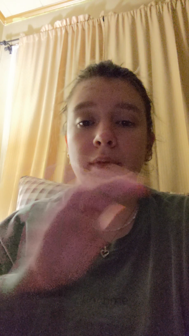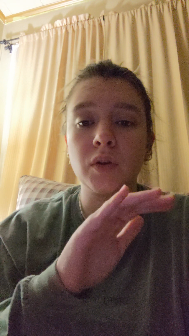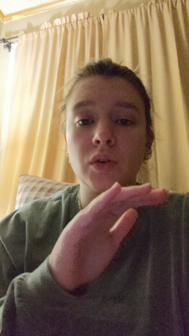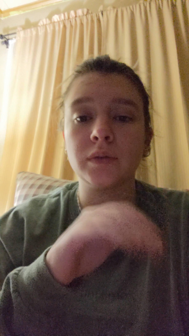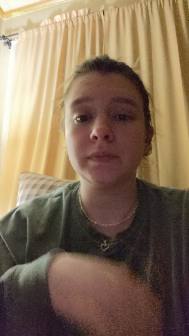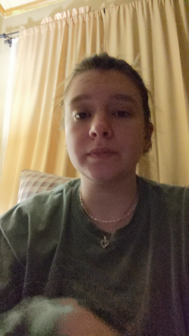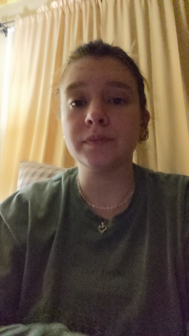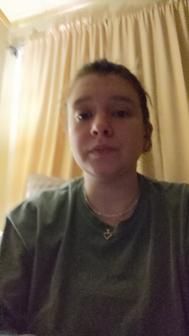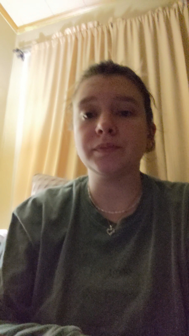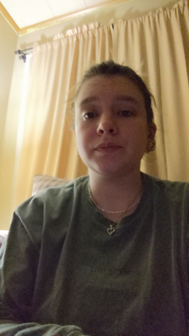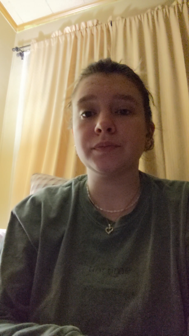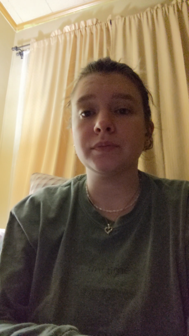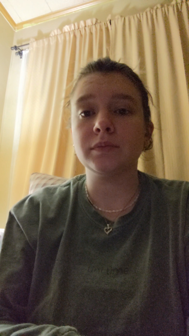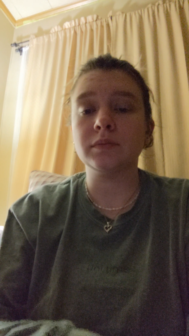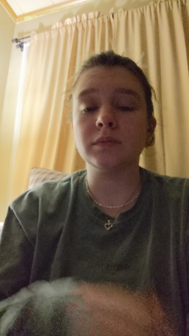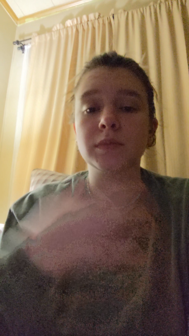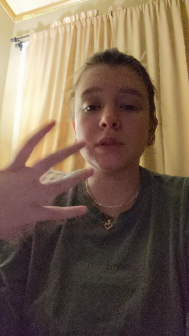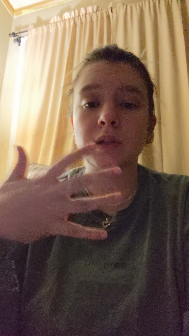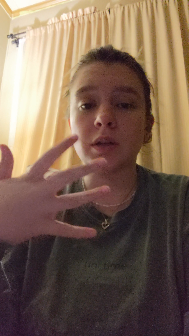scared